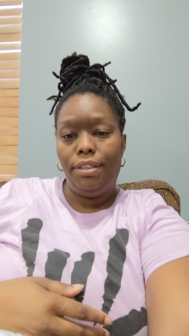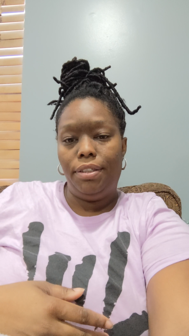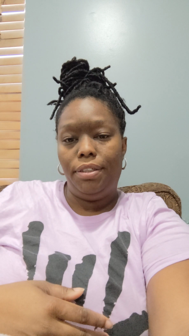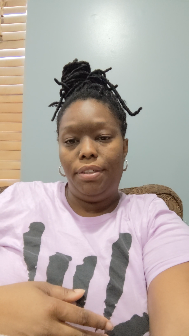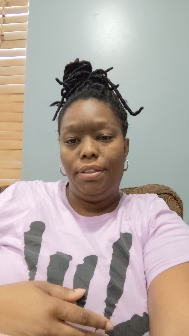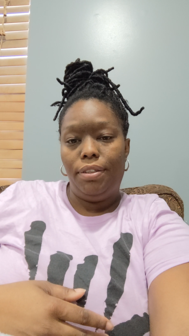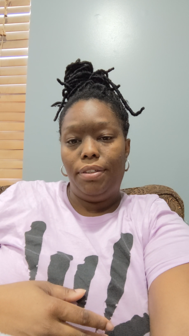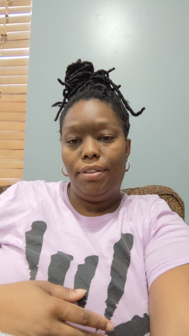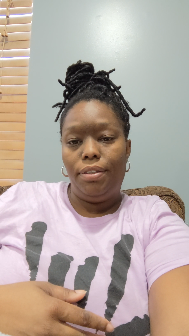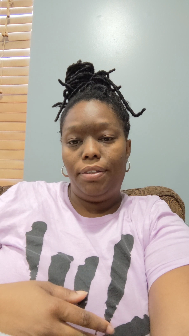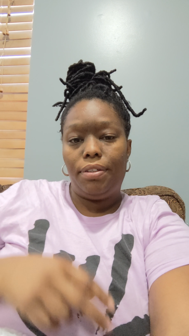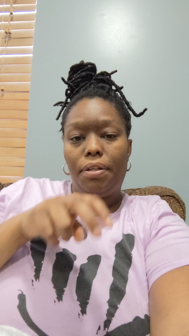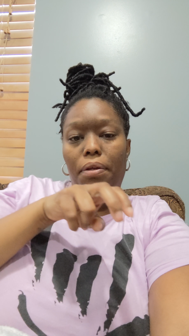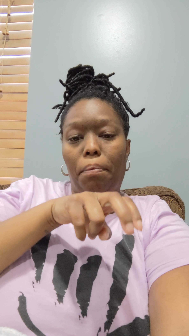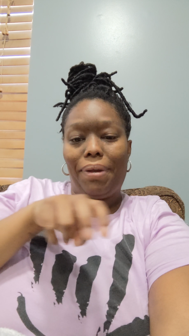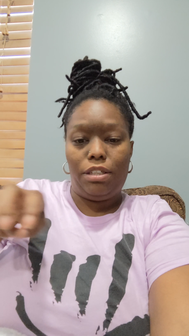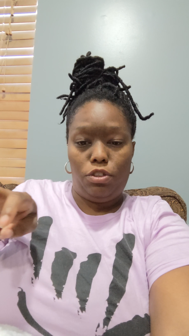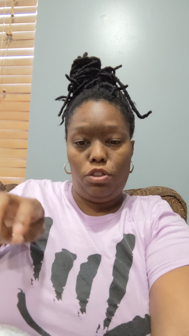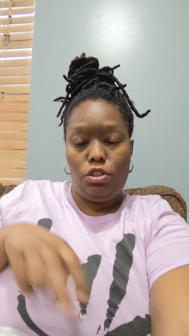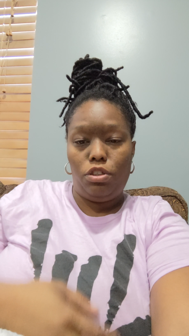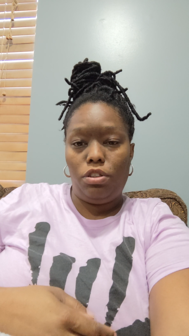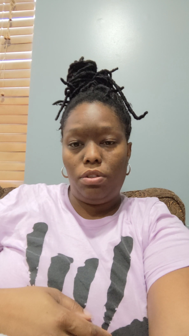bench